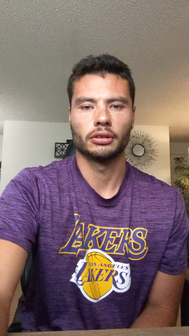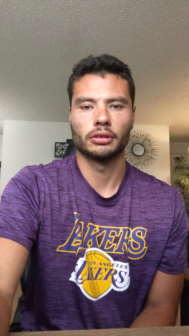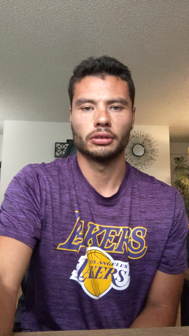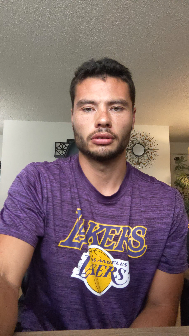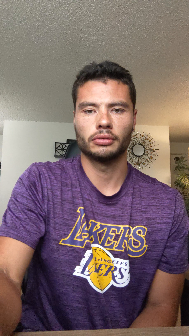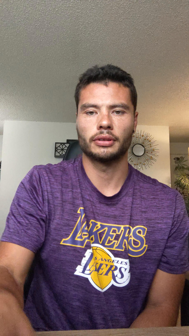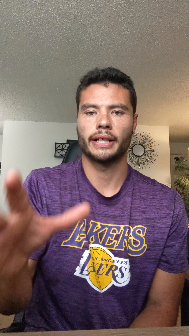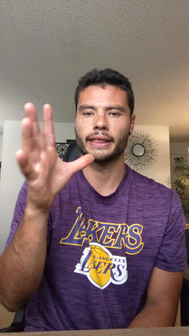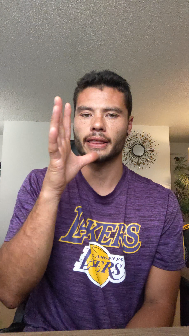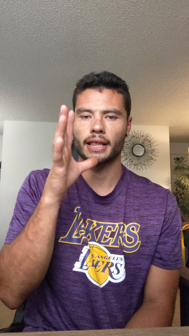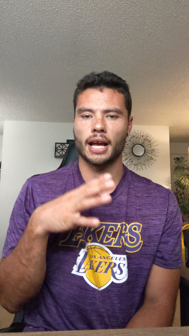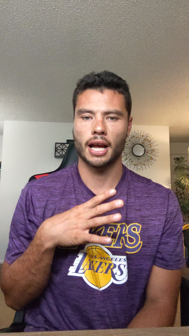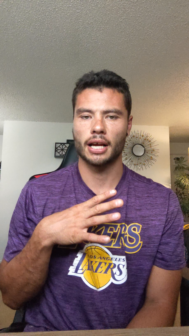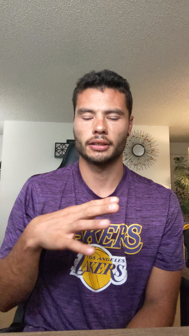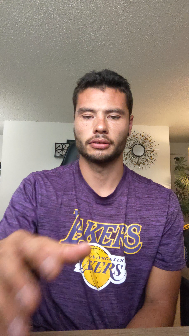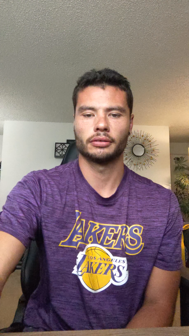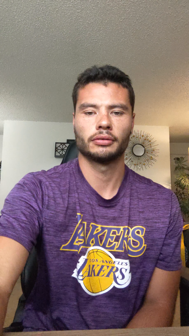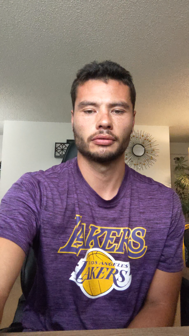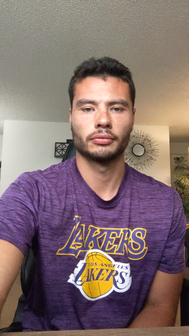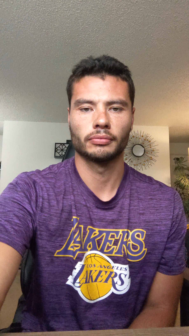lady